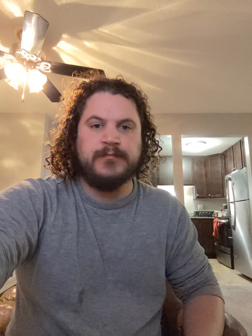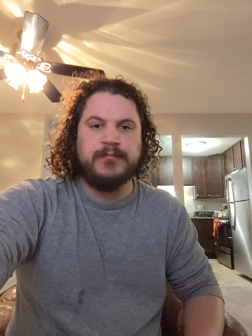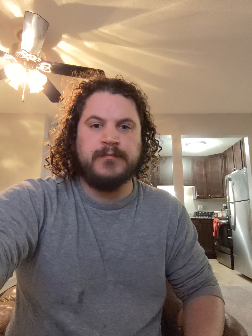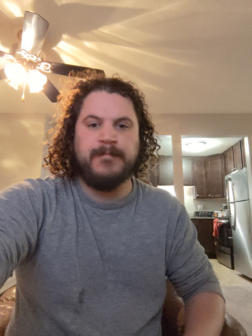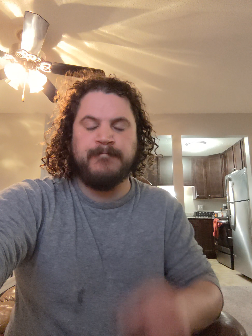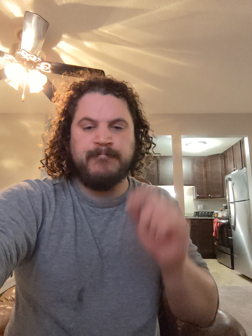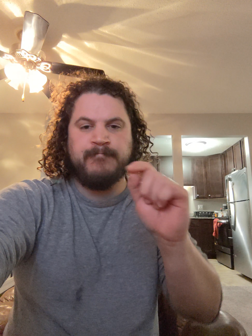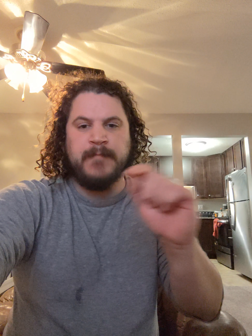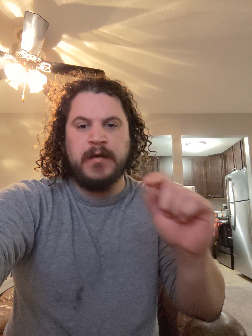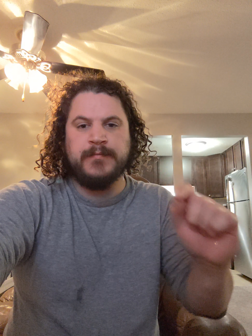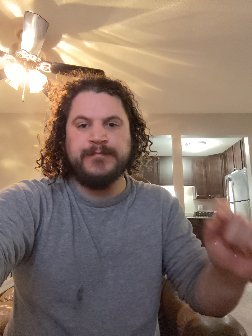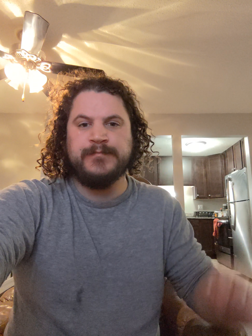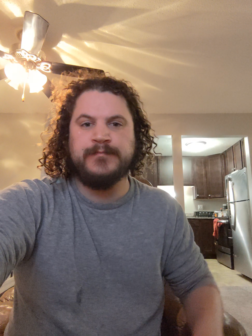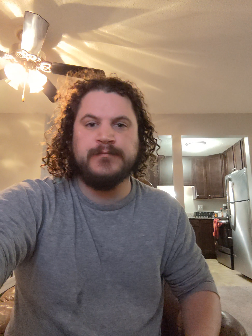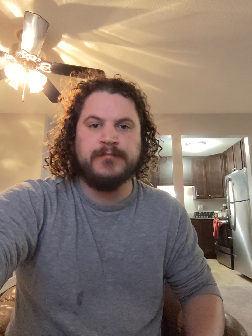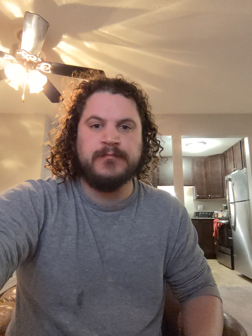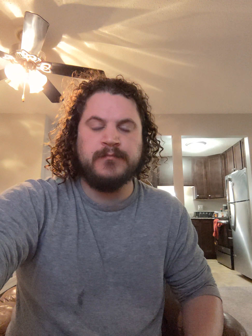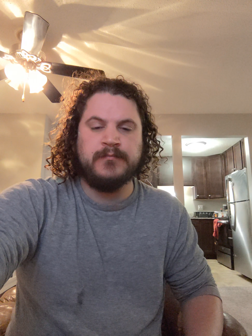pen